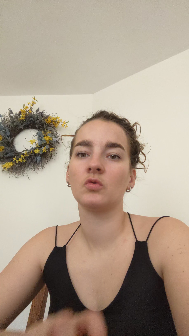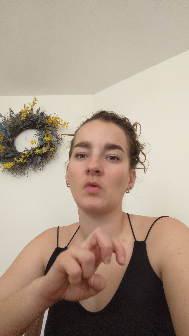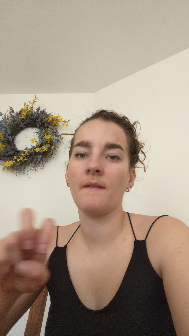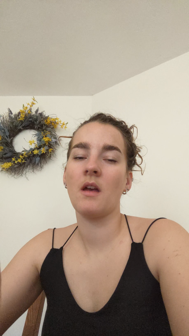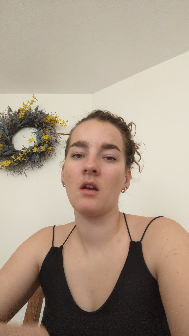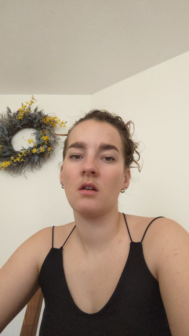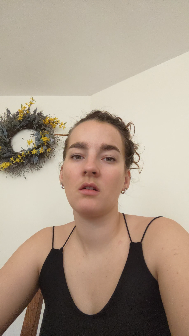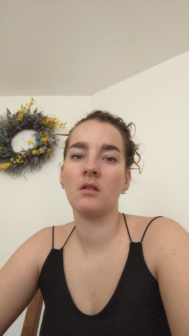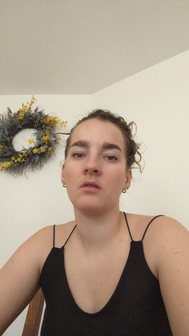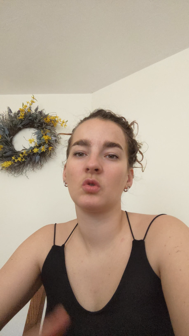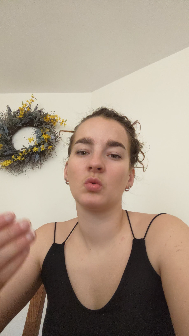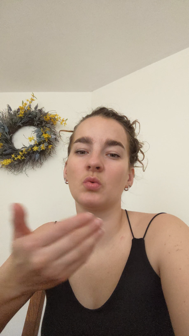new